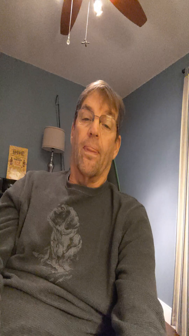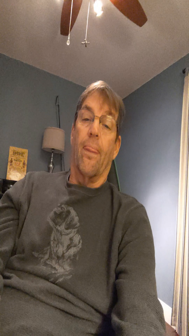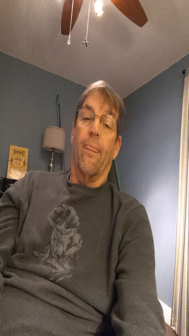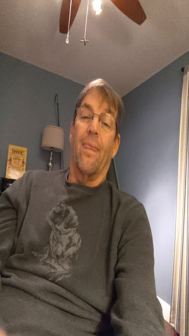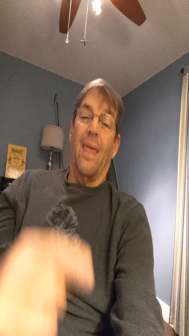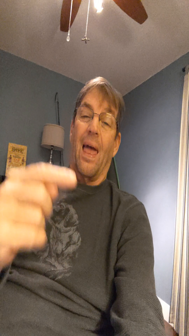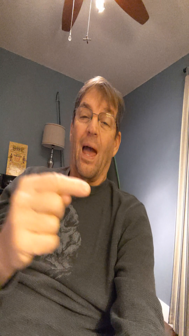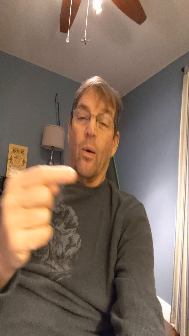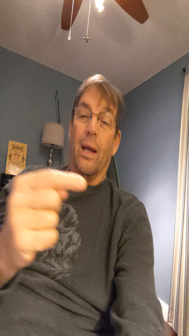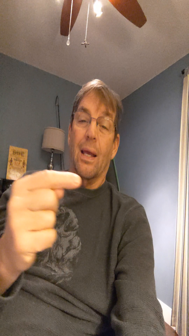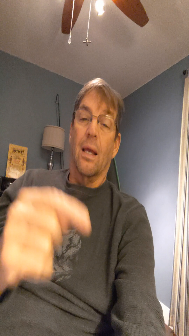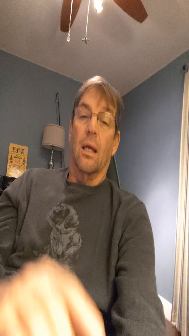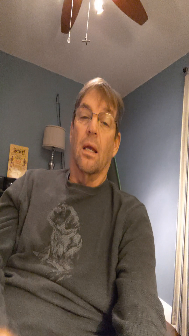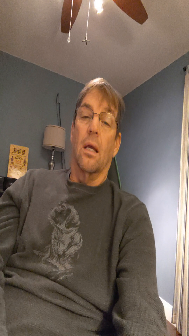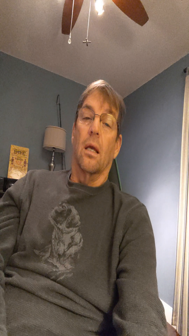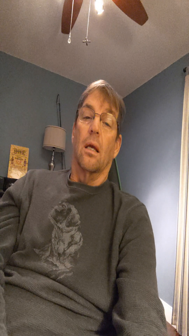owie